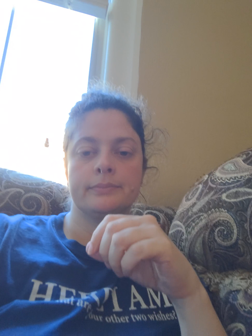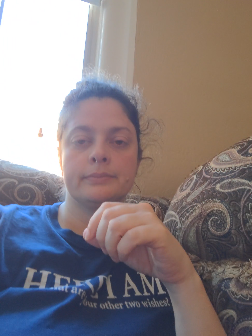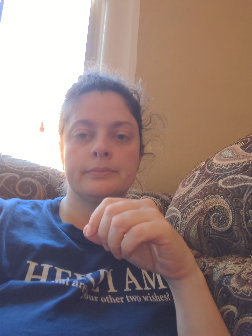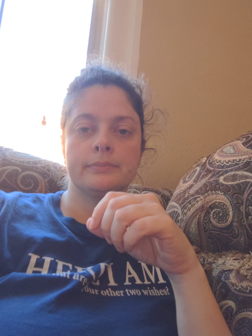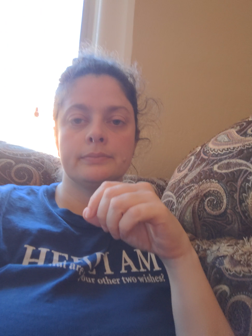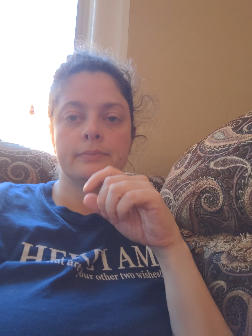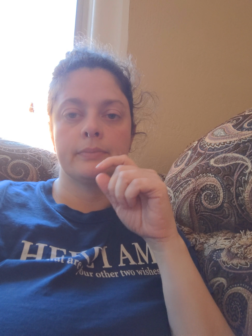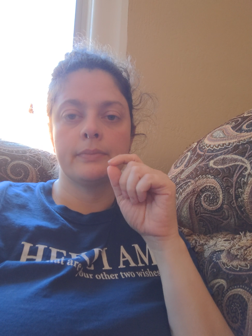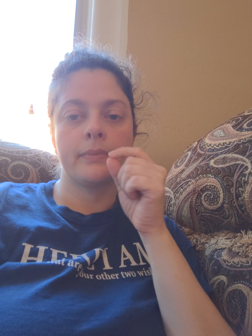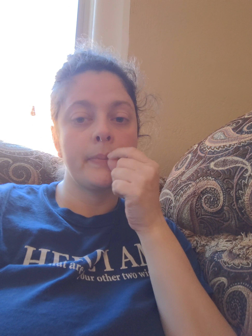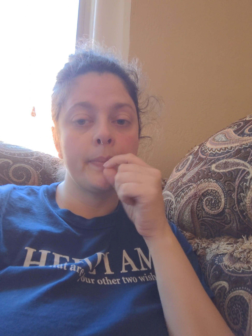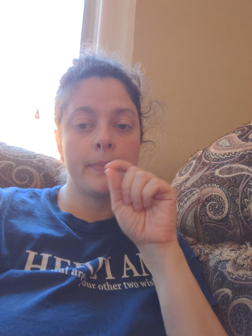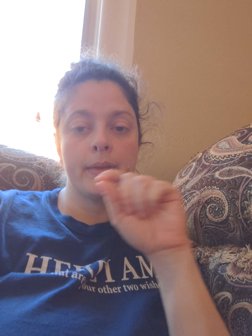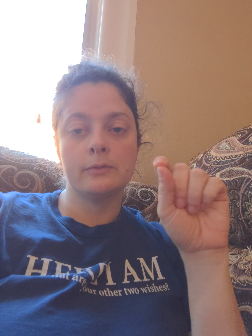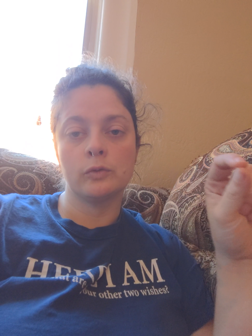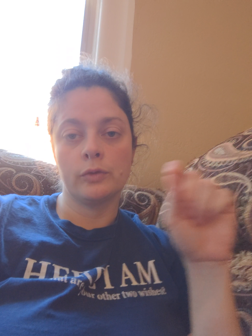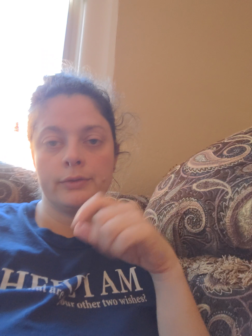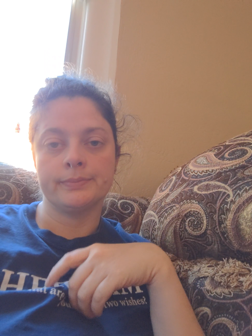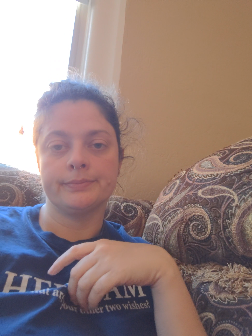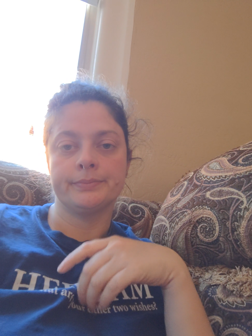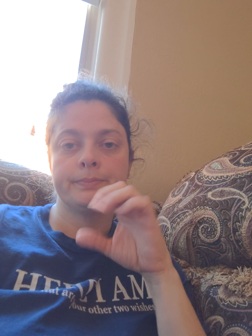pencil